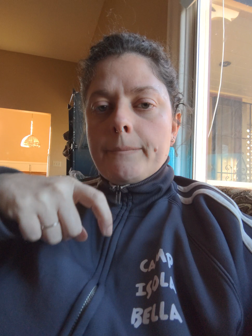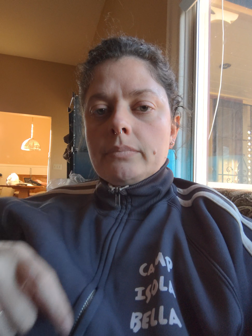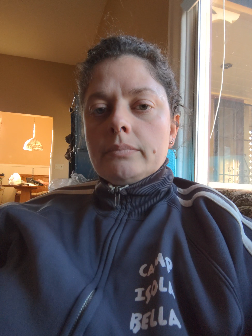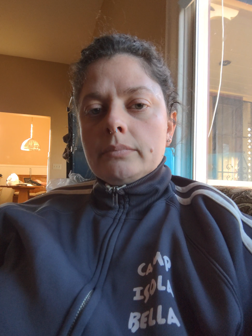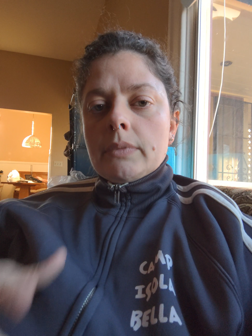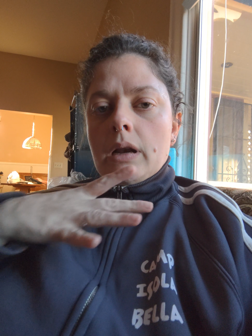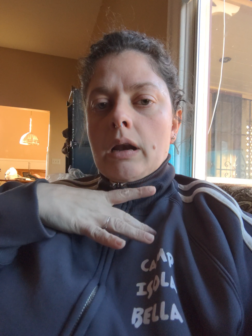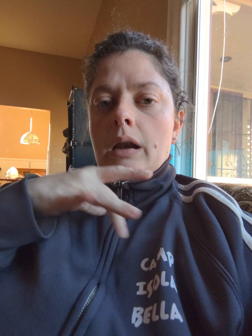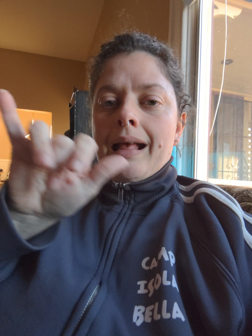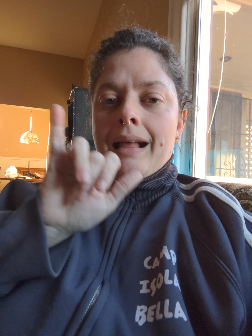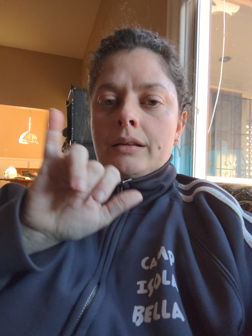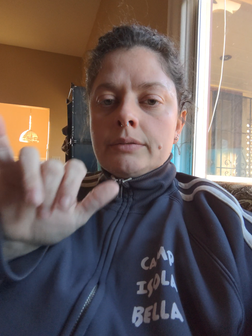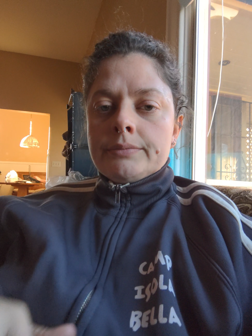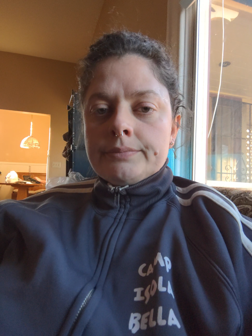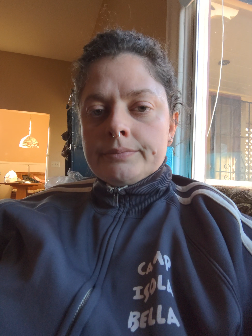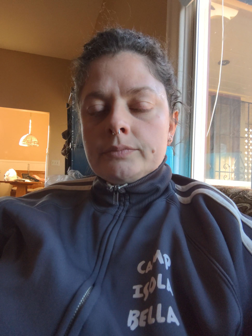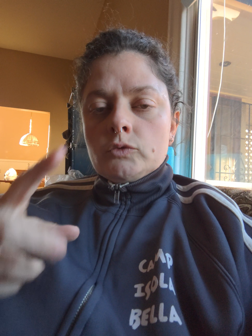like